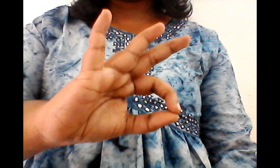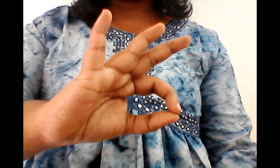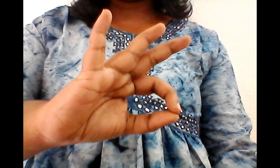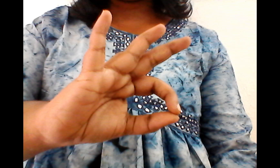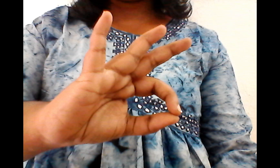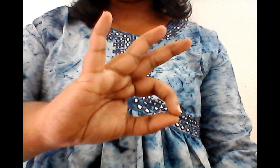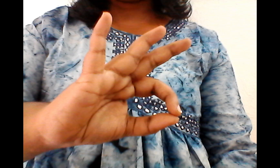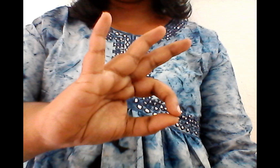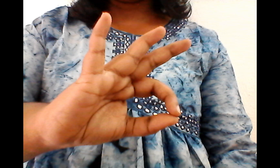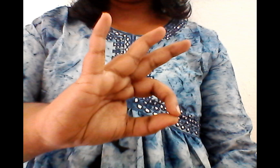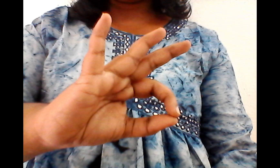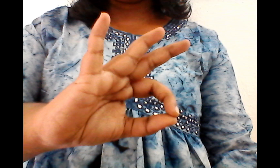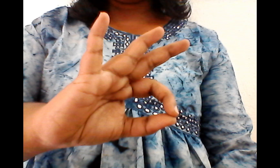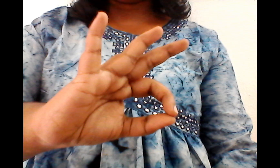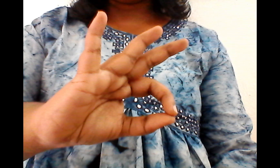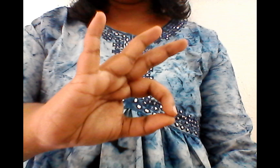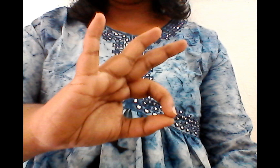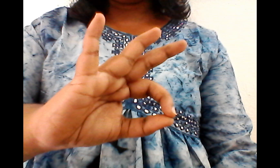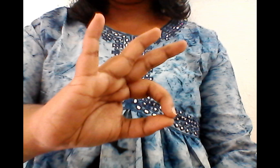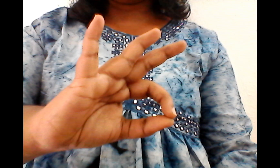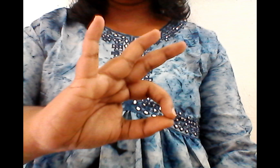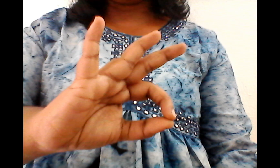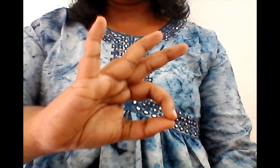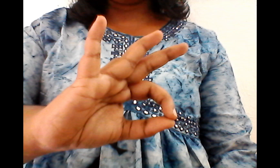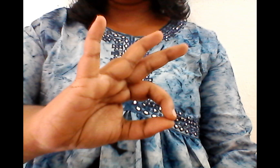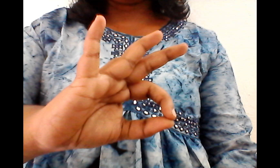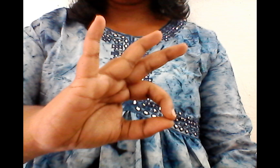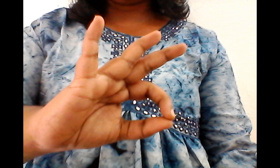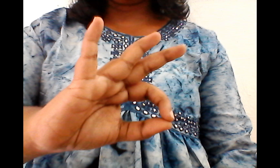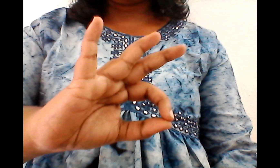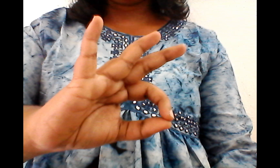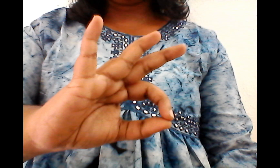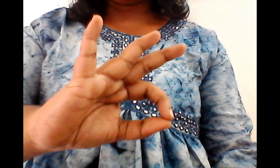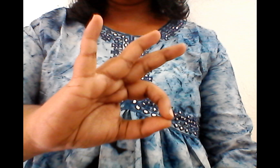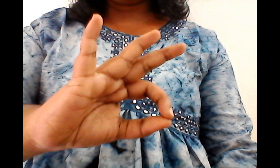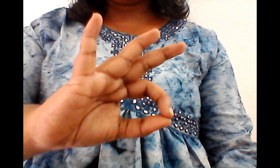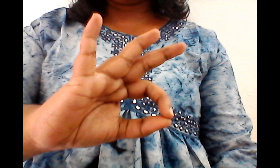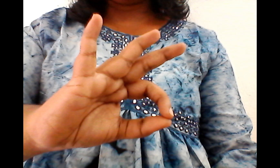ഒ